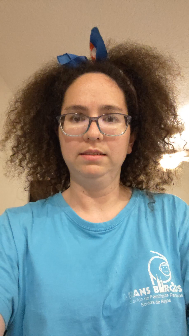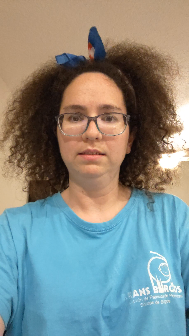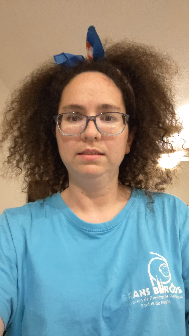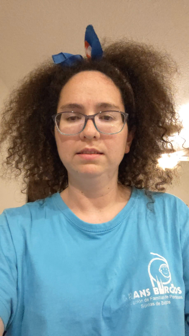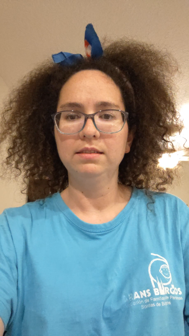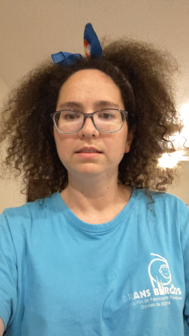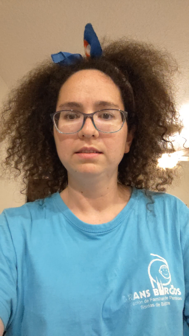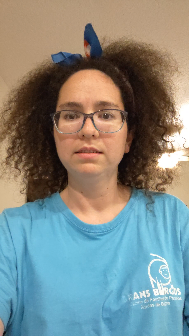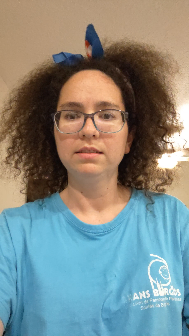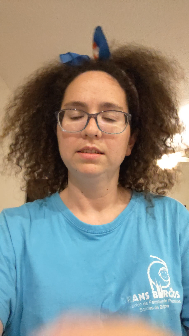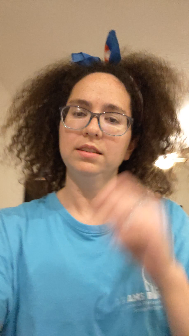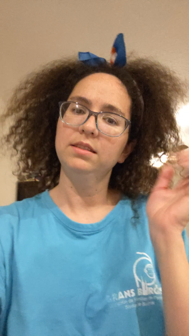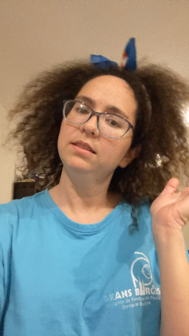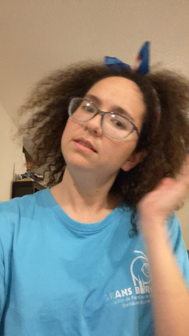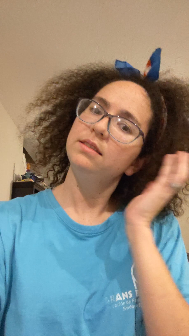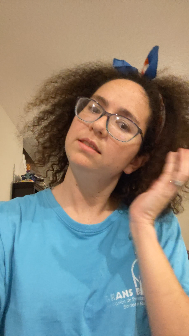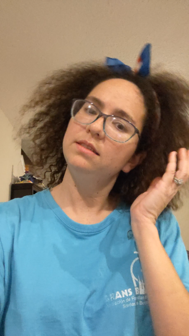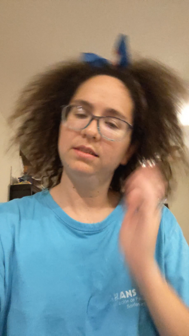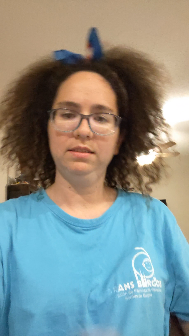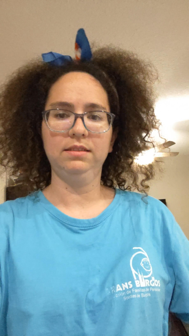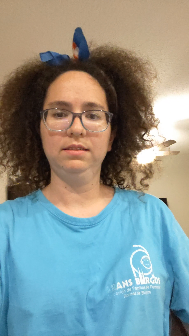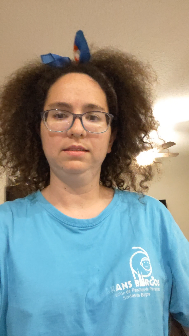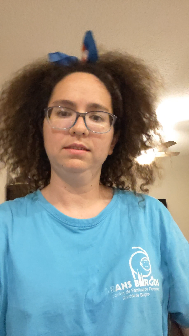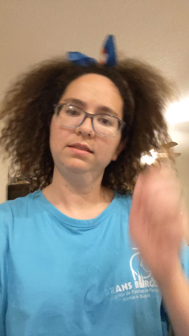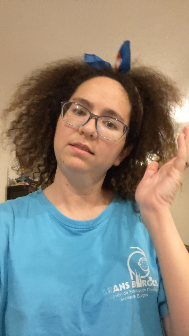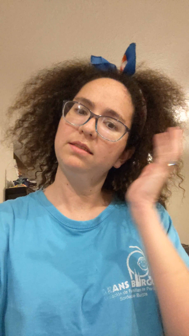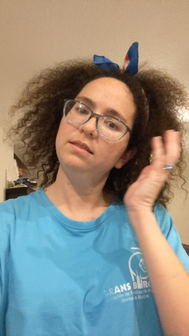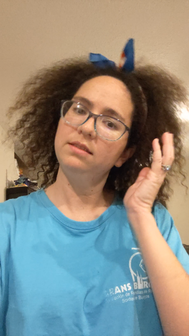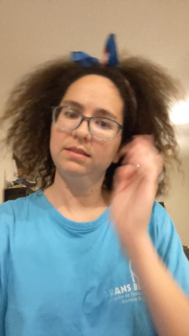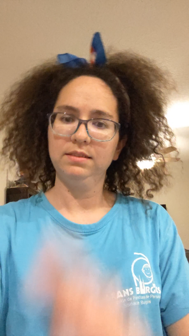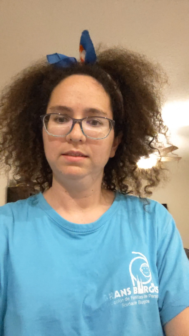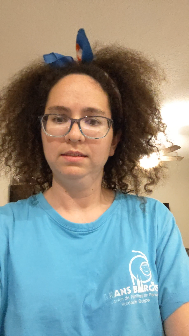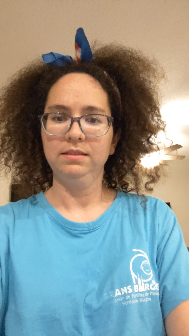pillow